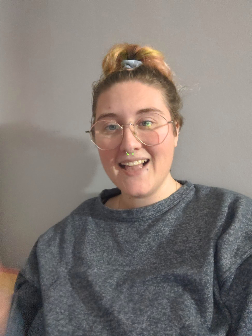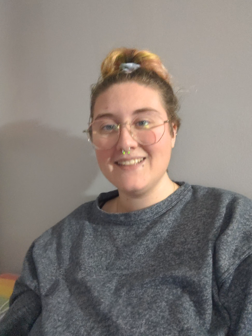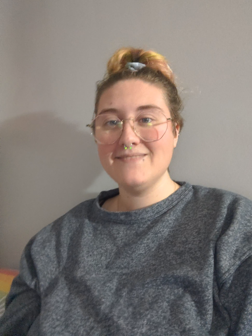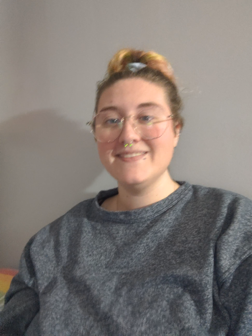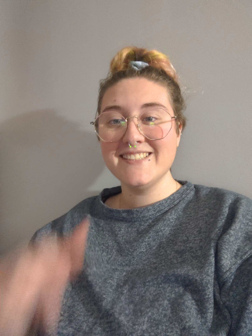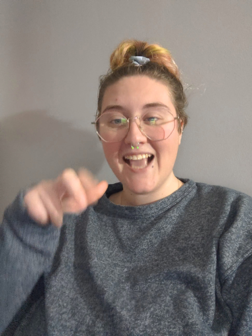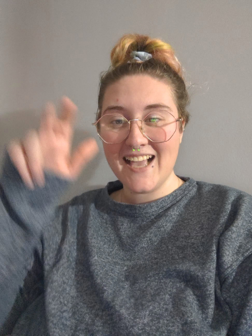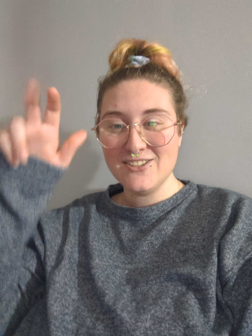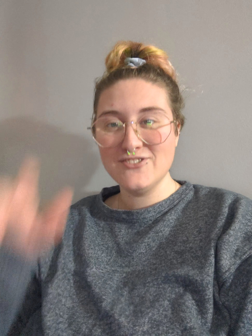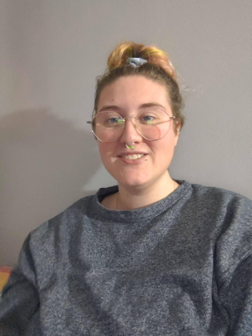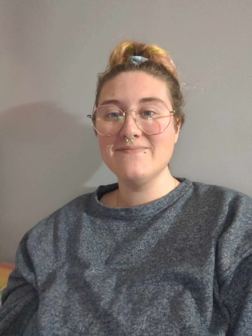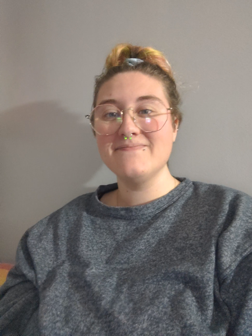stairs